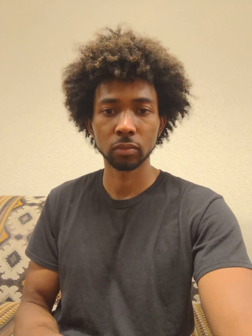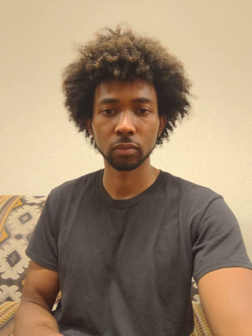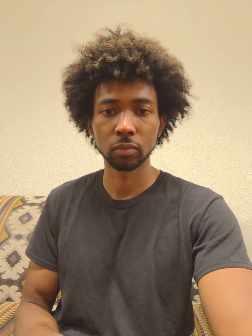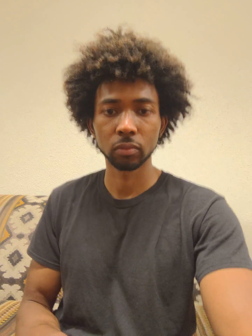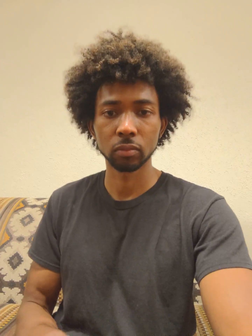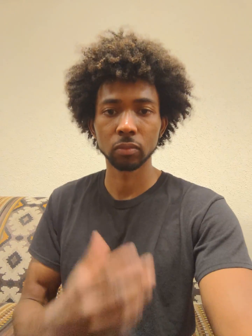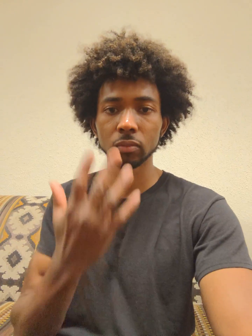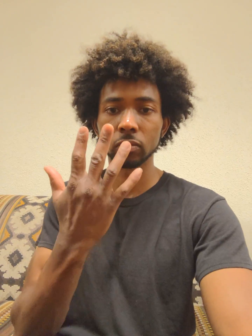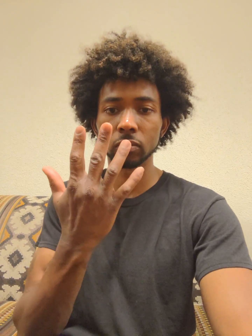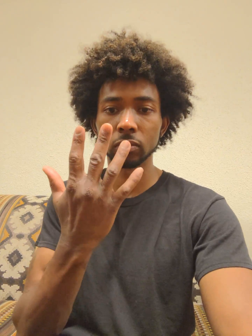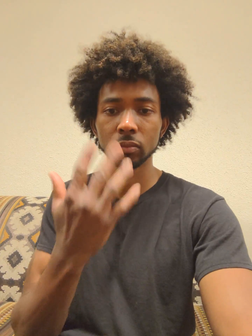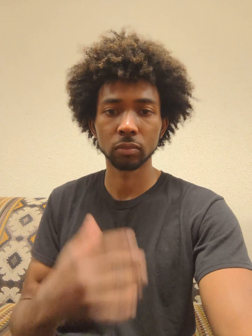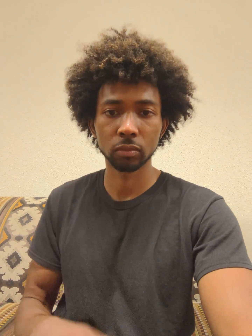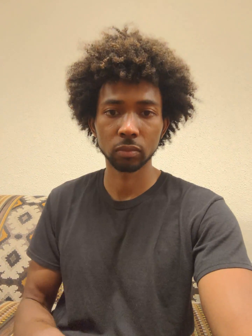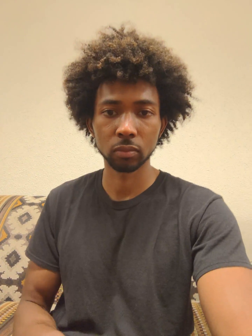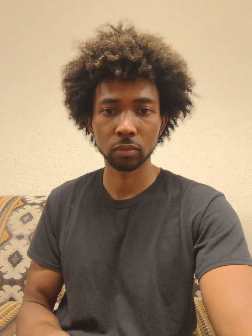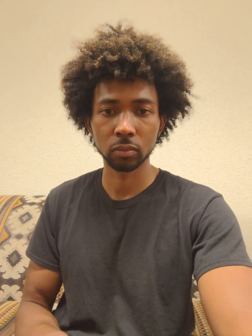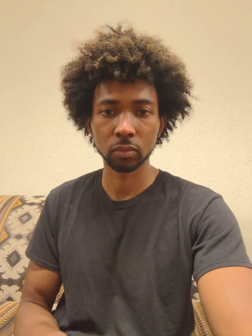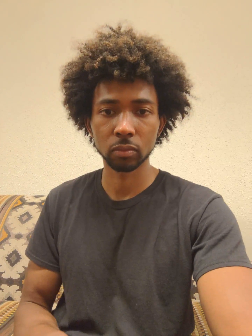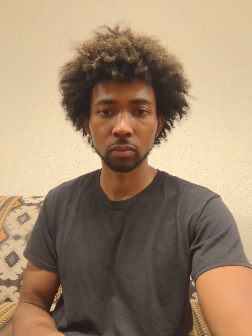hand